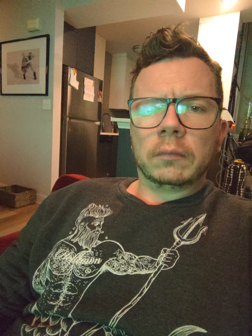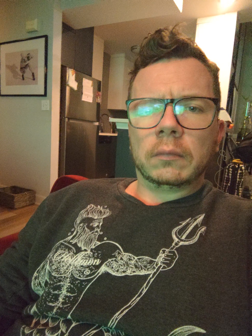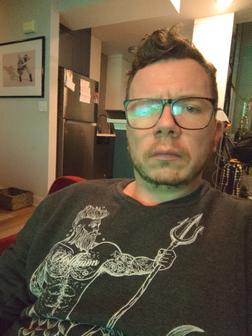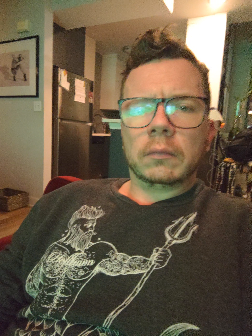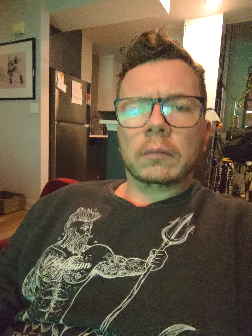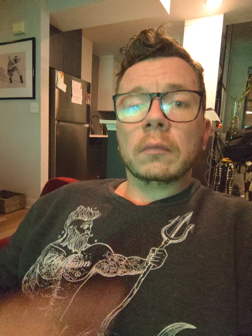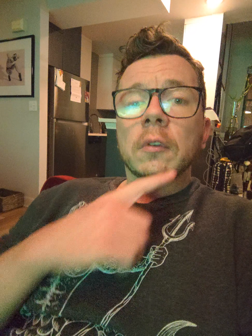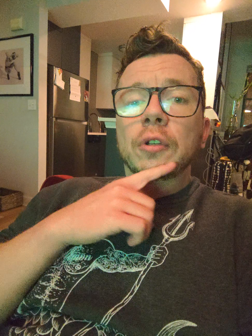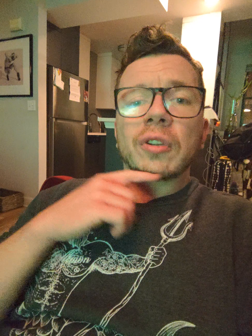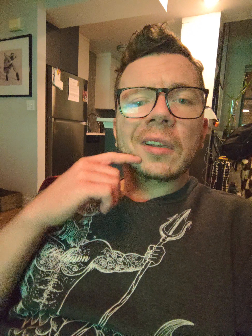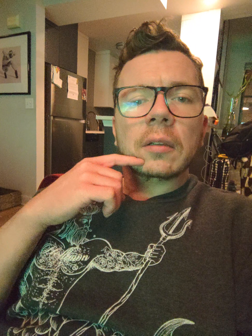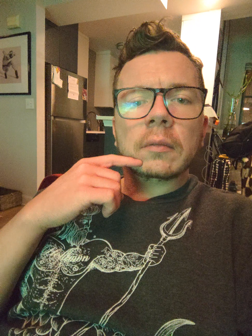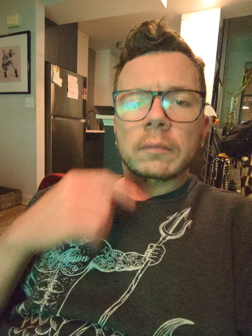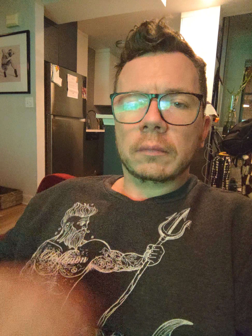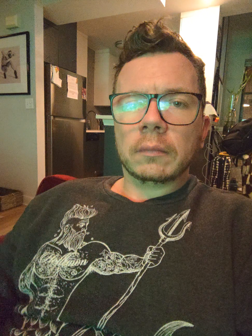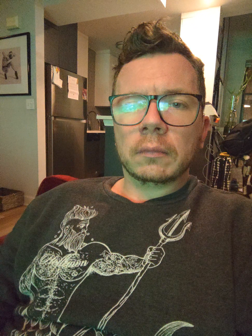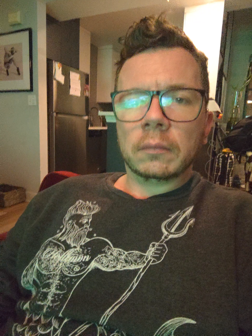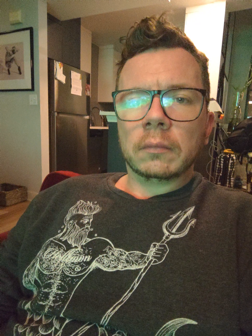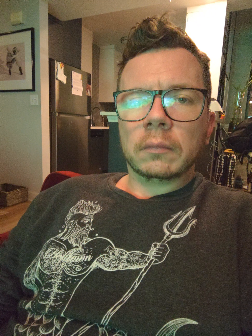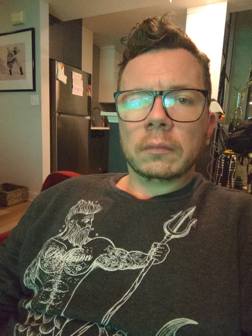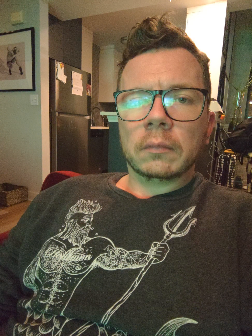chin